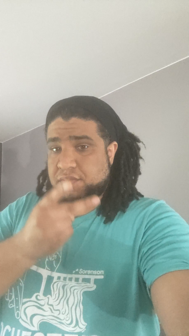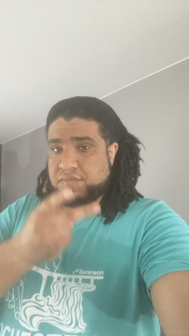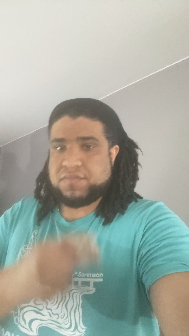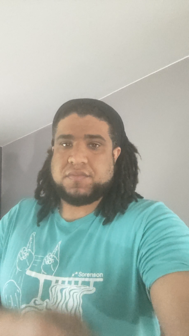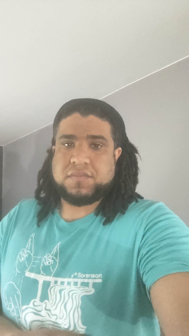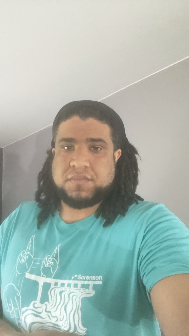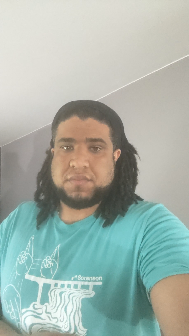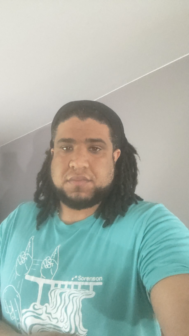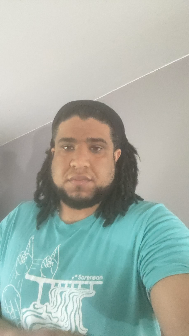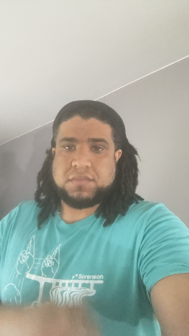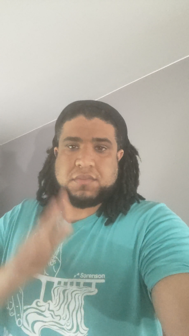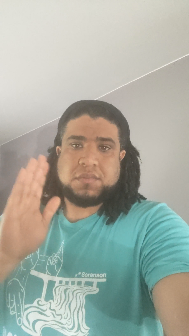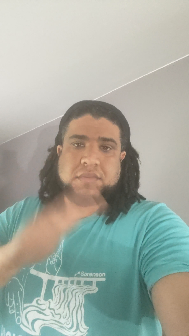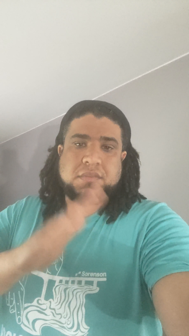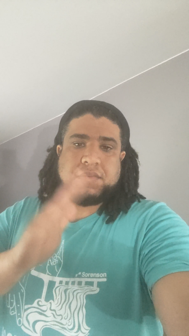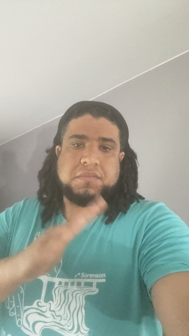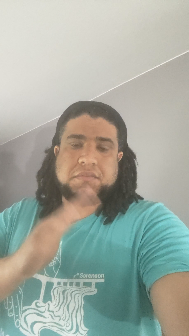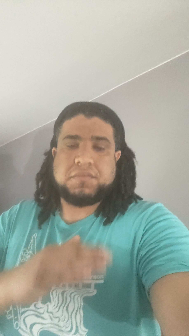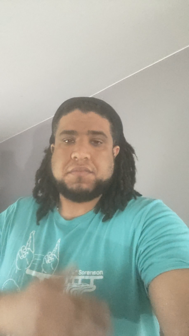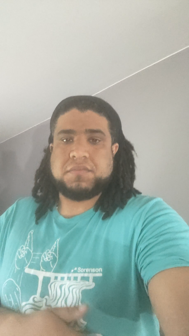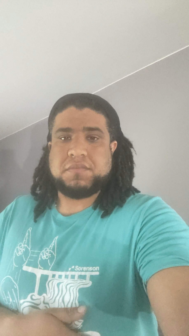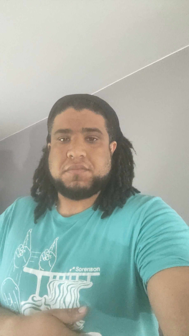clap